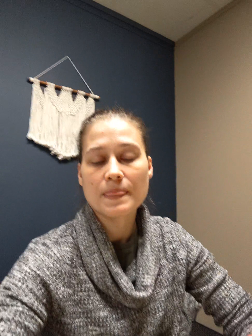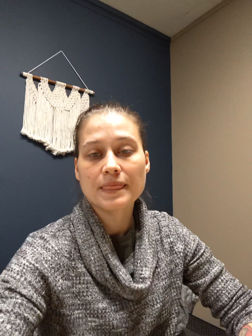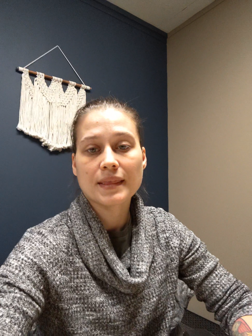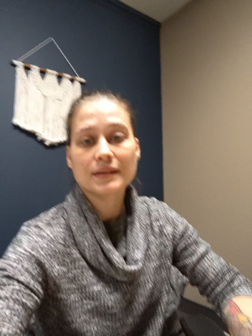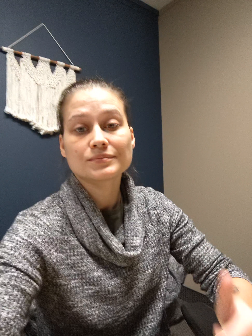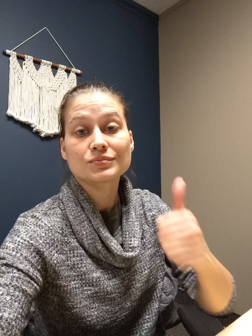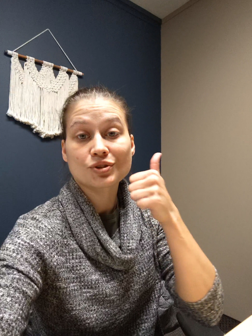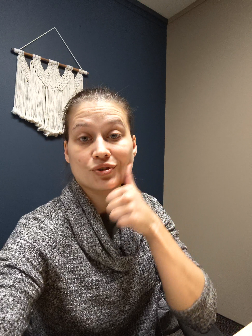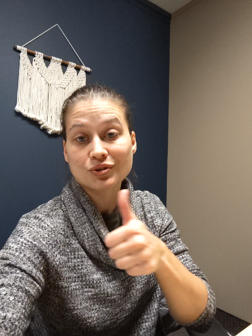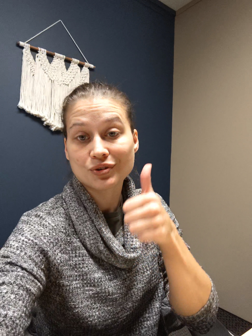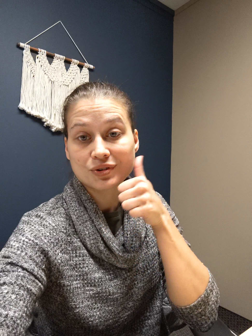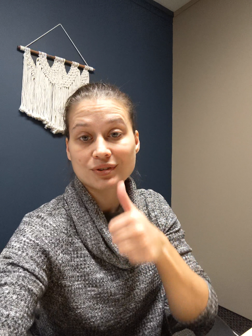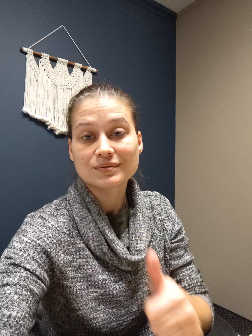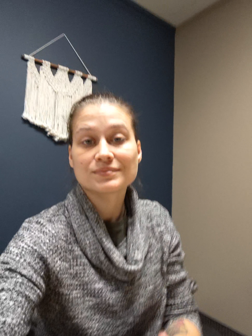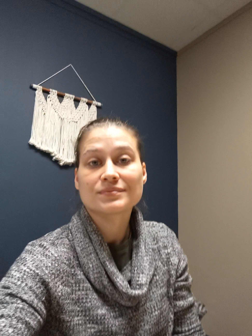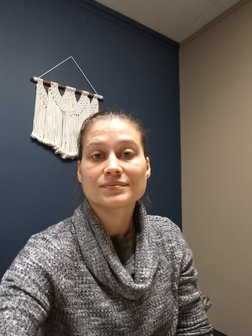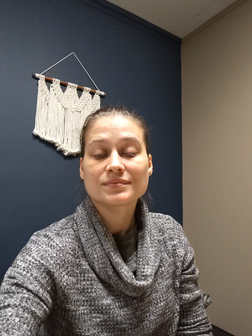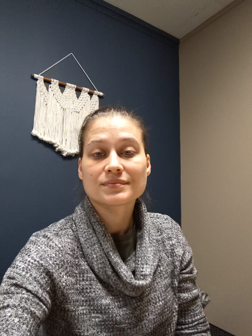girl